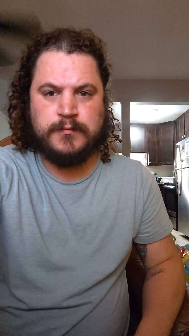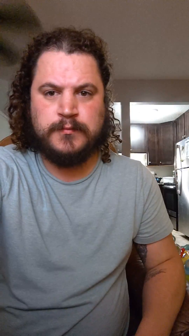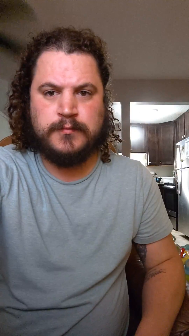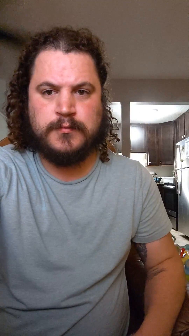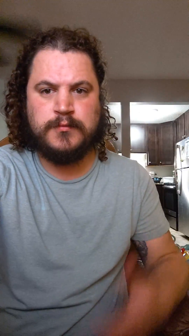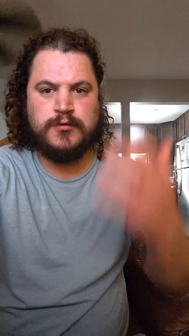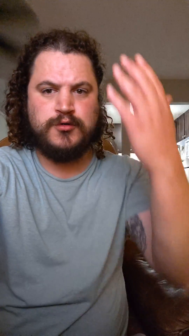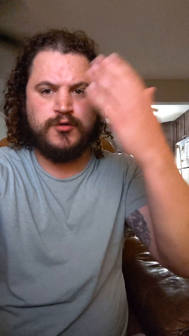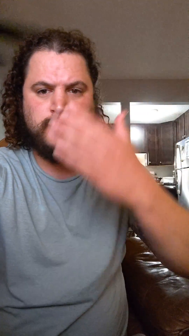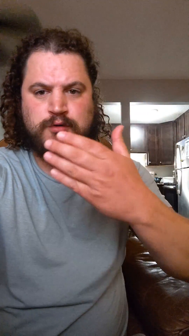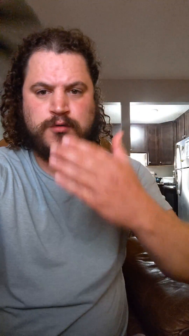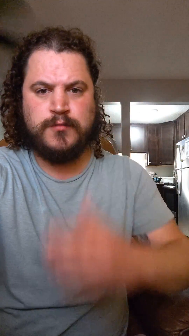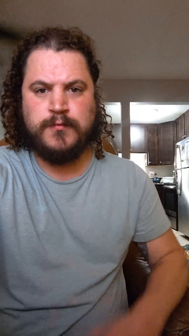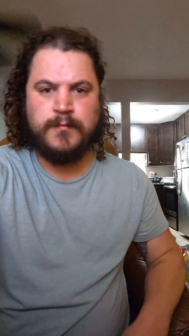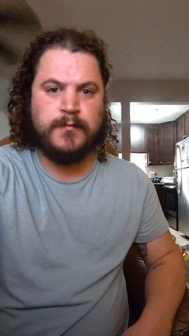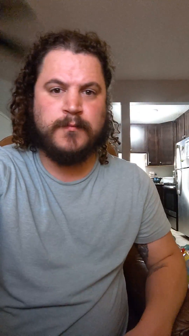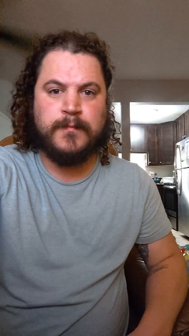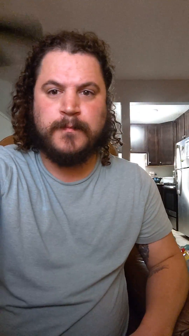dark